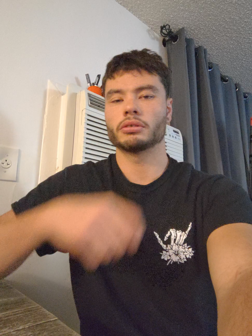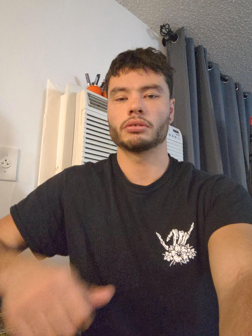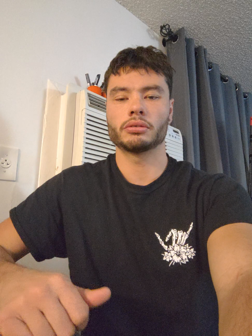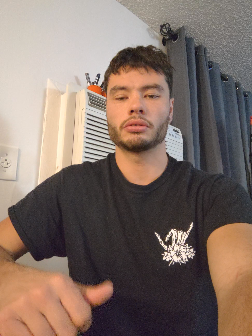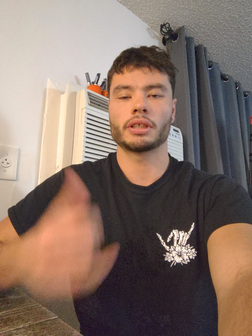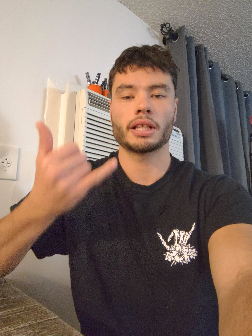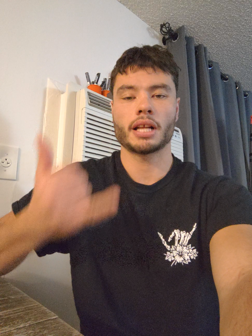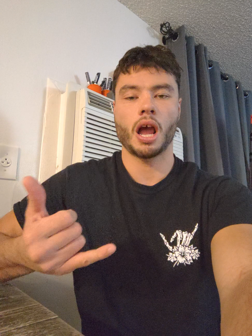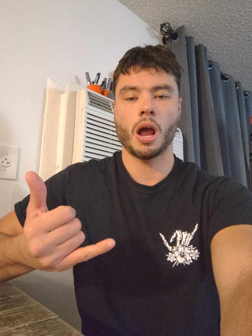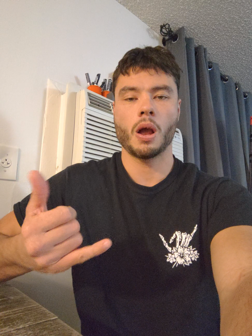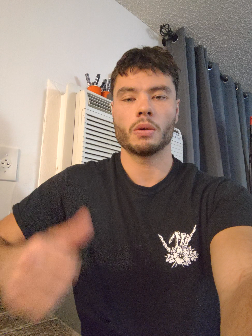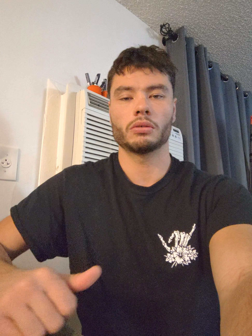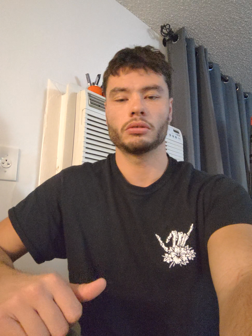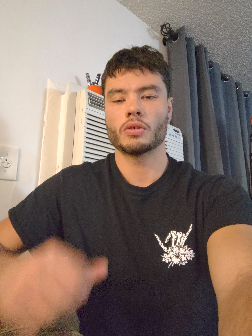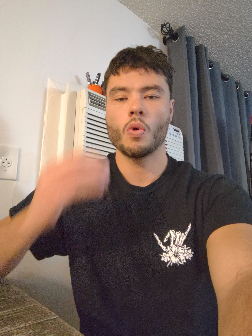now